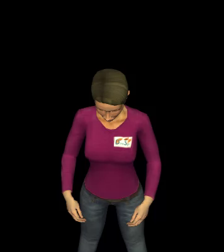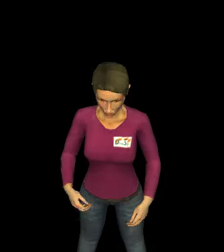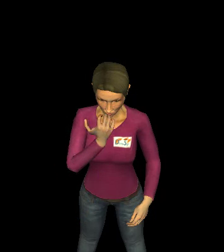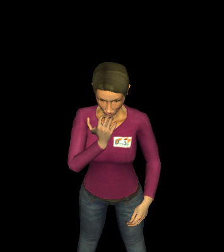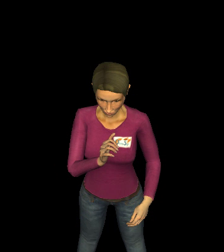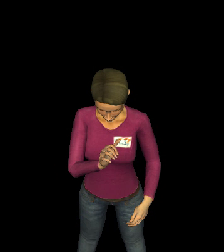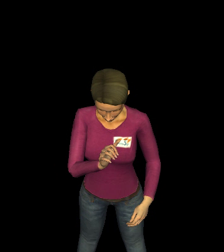حار